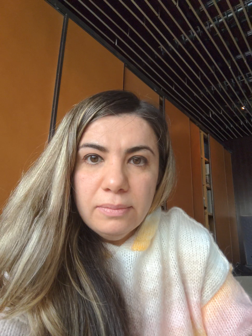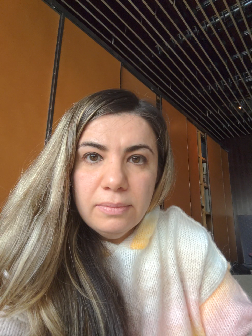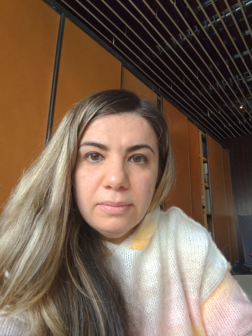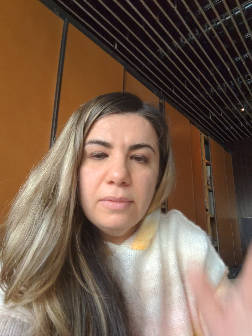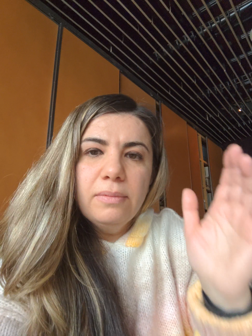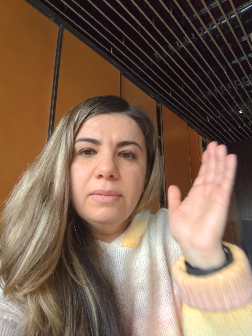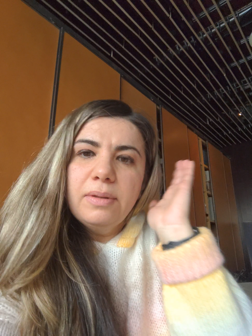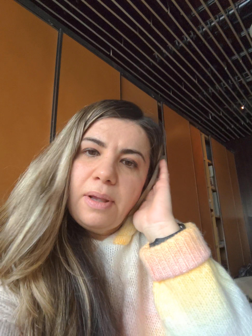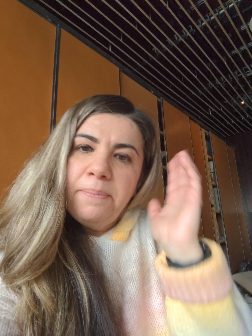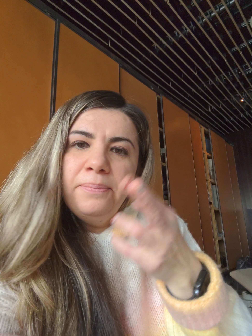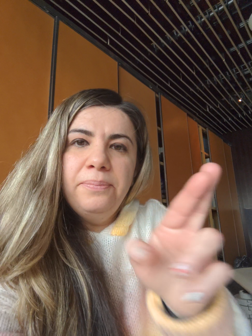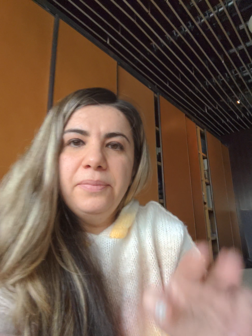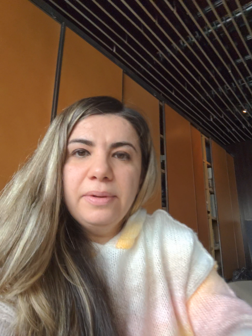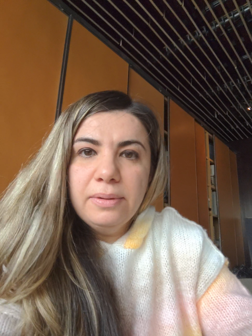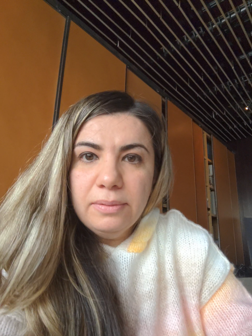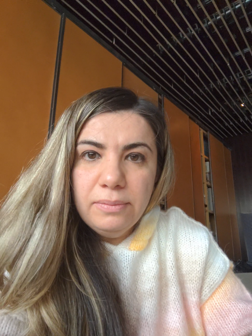bedroom